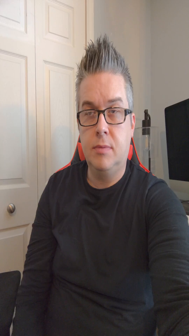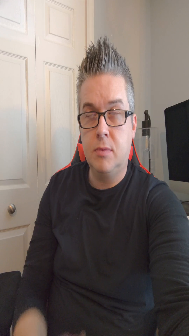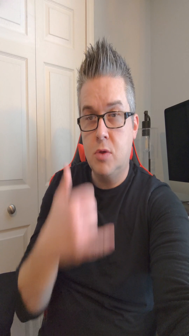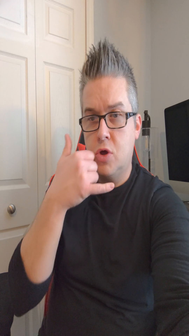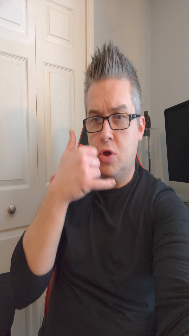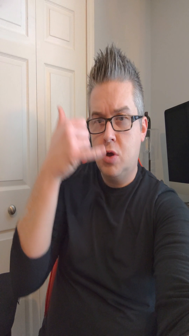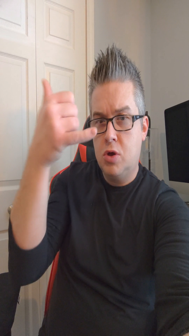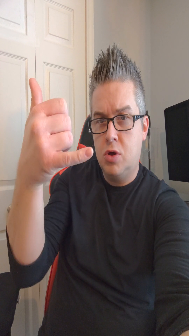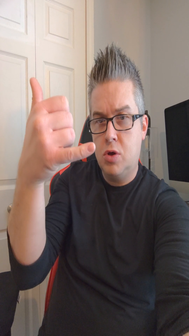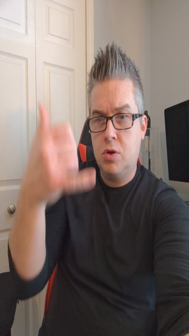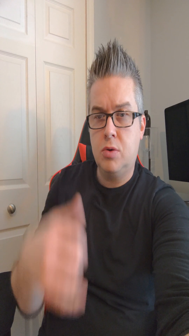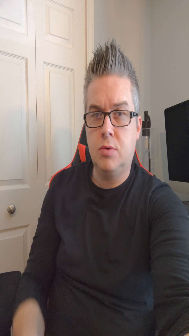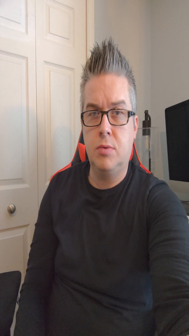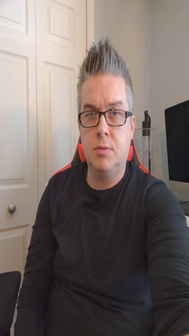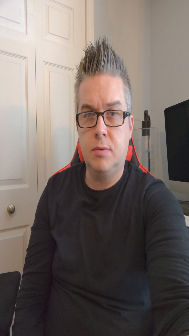call on the phone